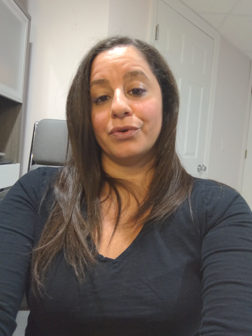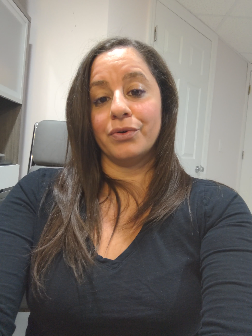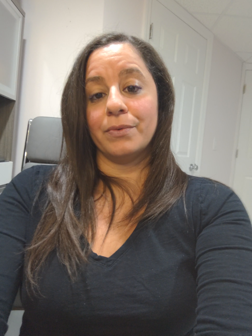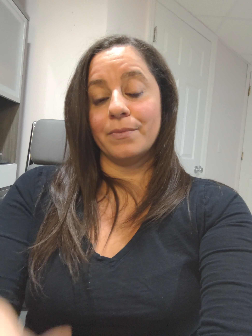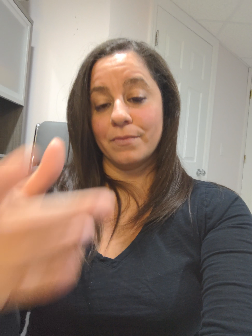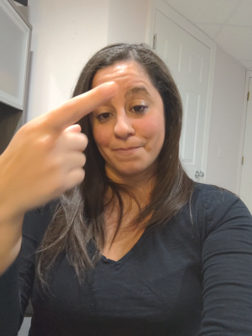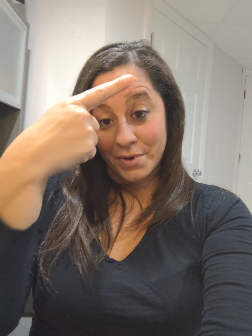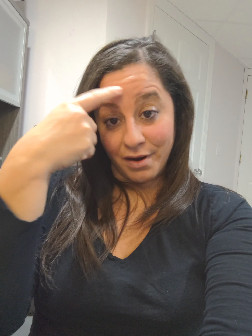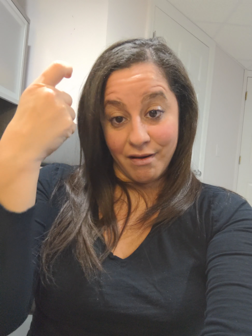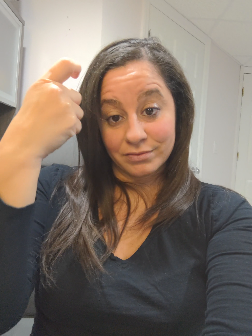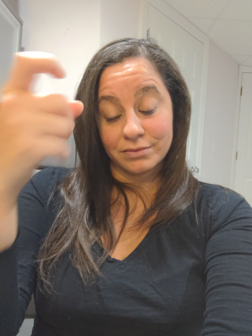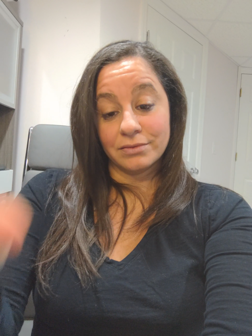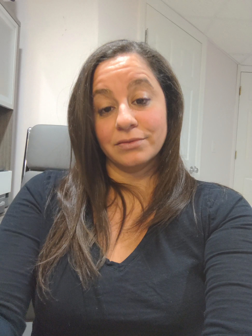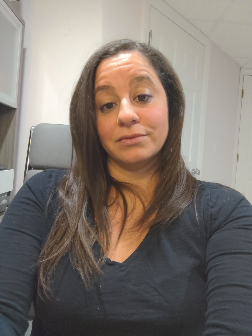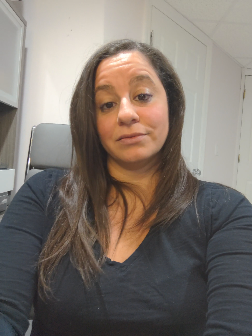because